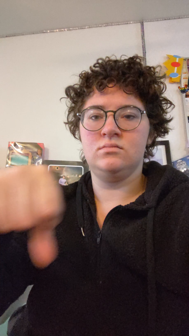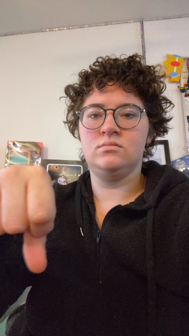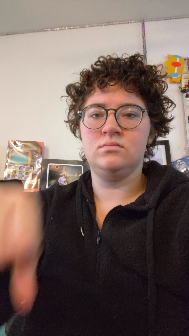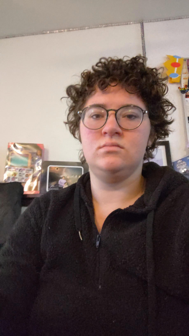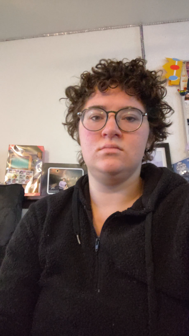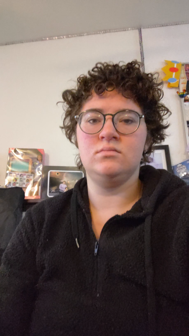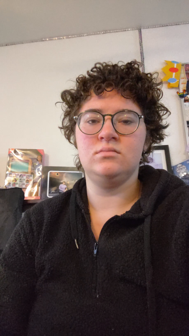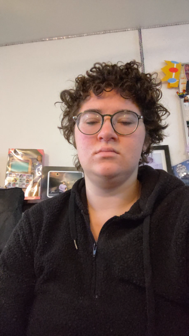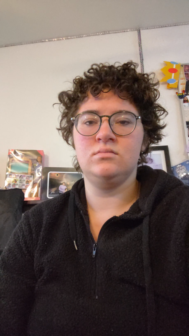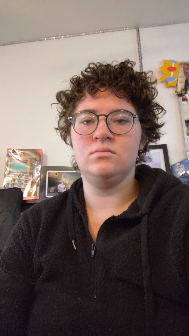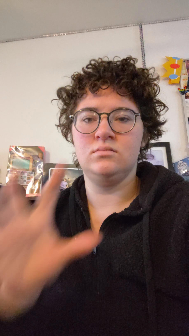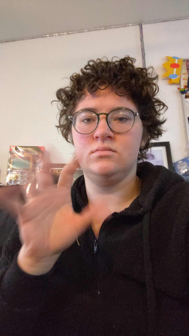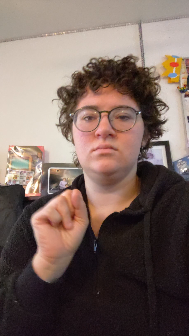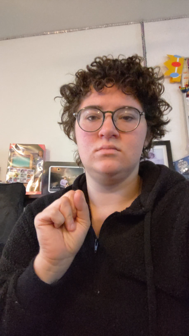catch